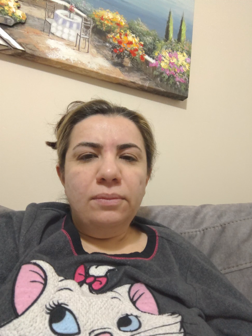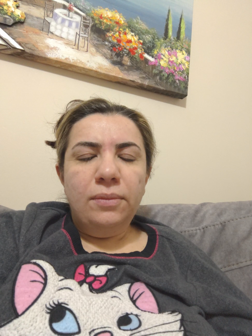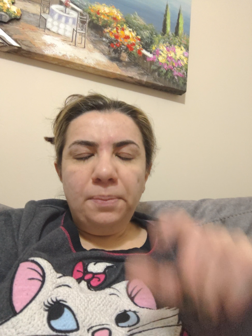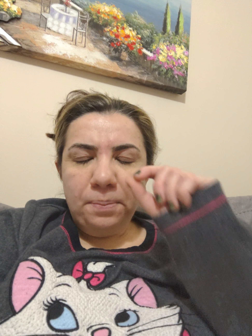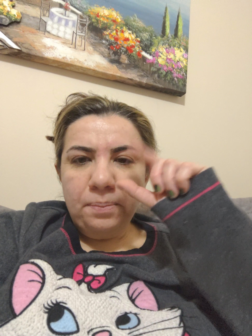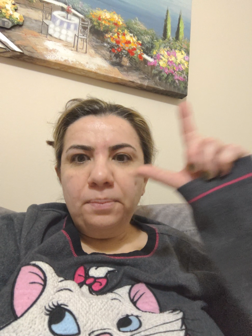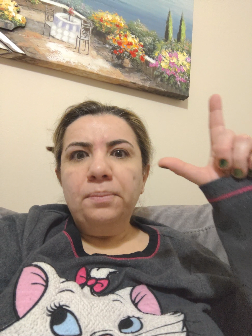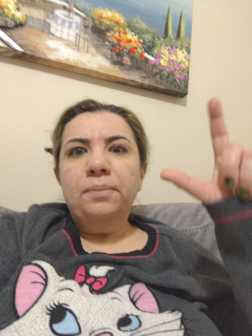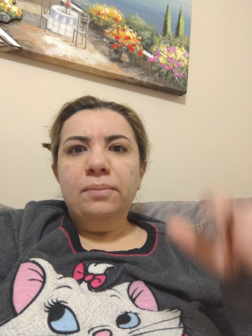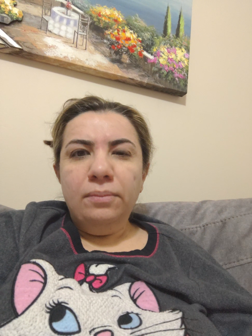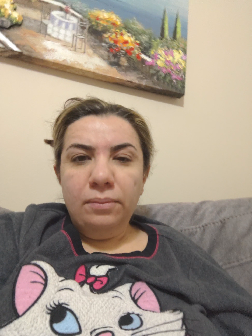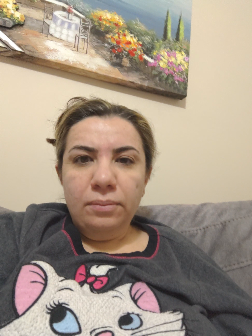wake